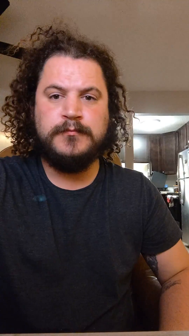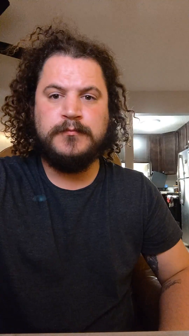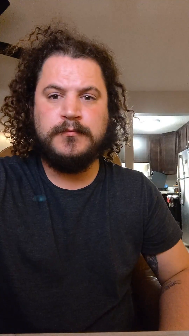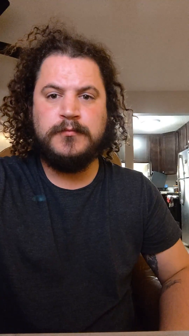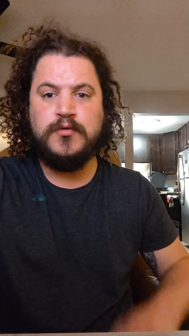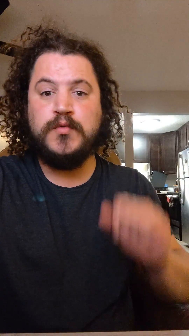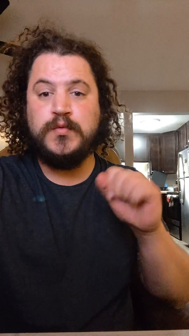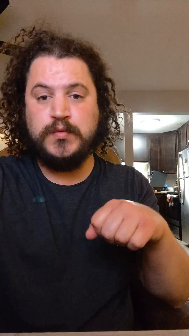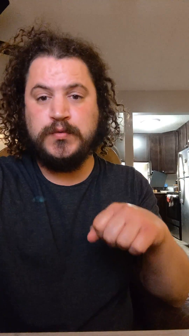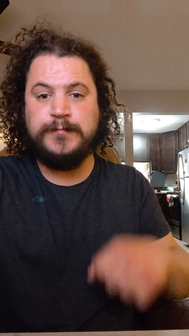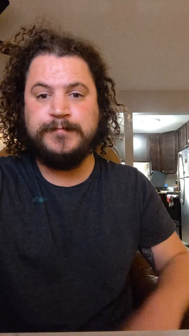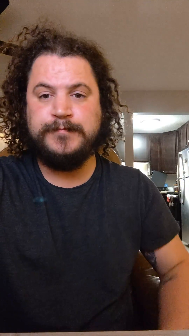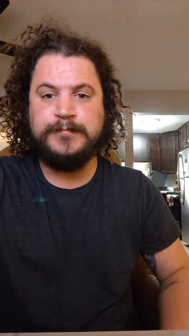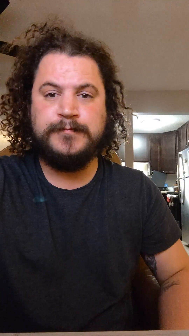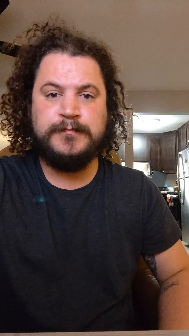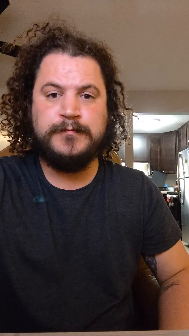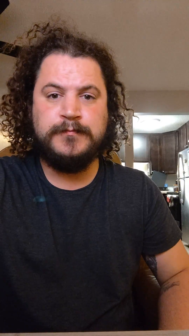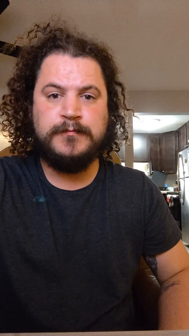could